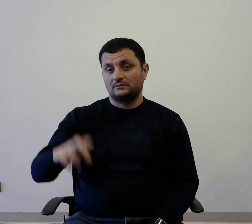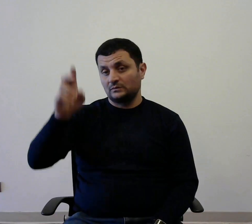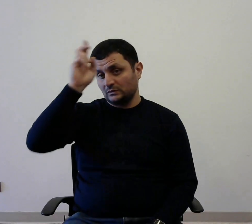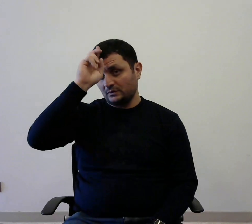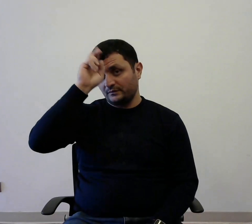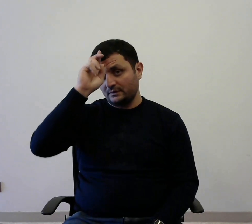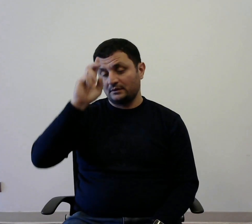dövlət